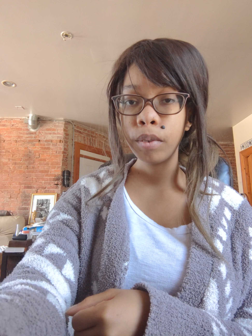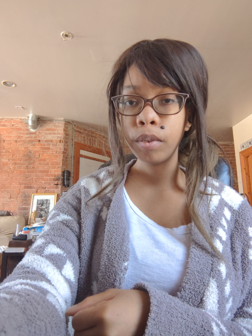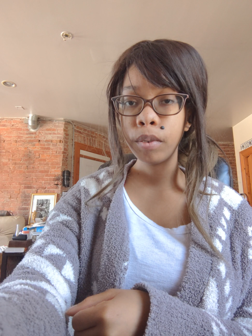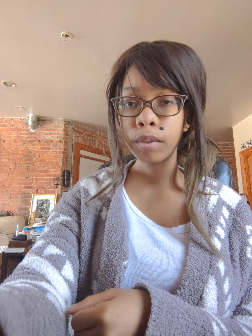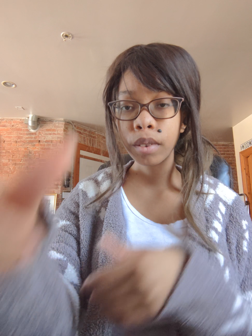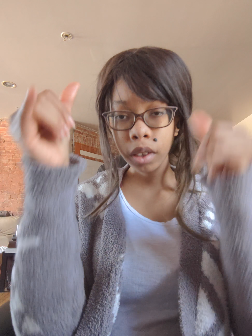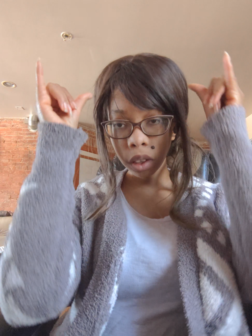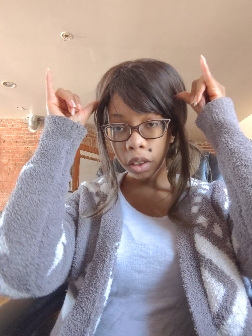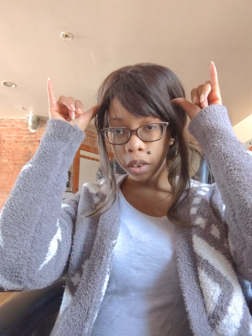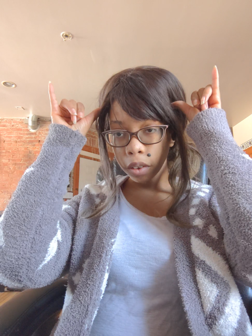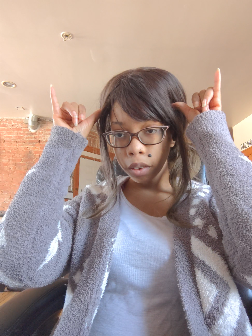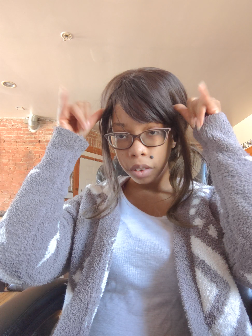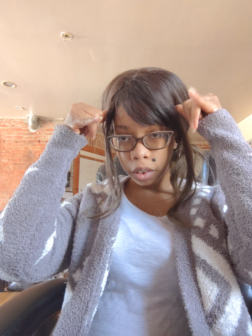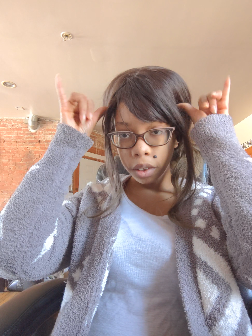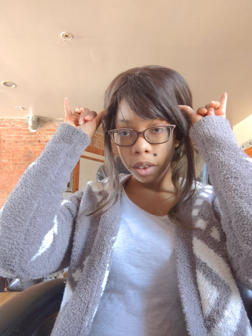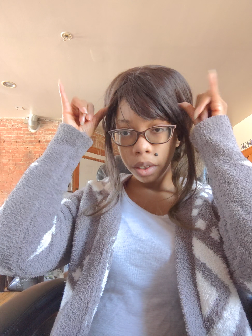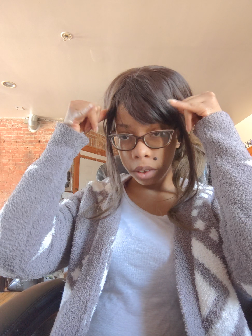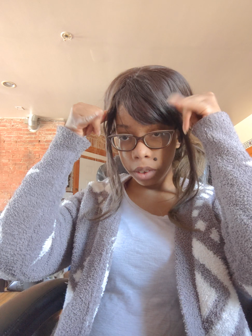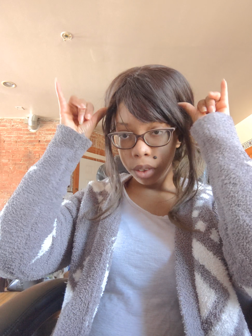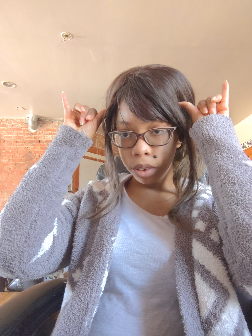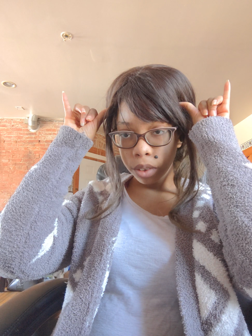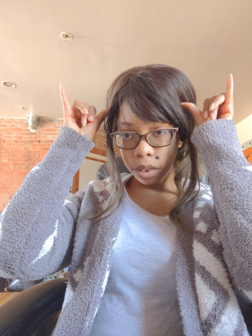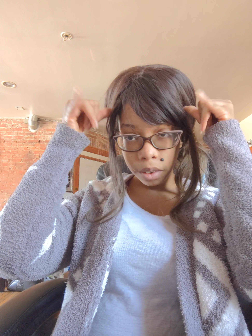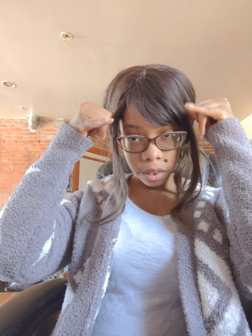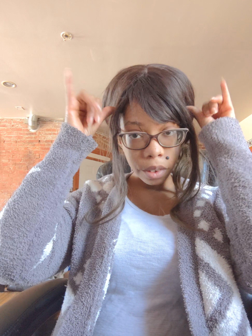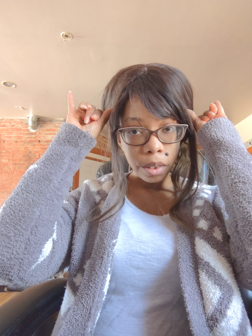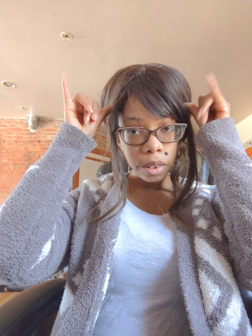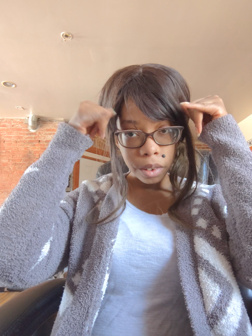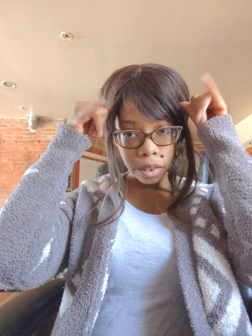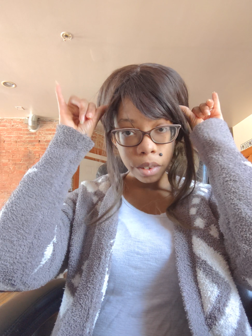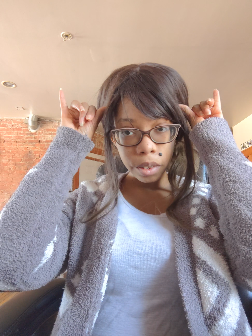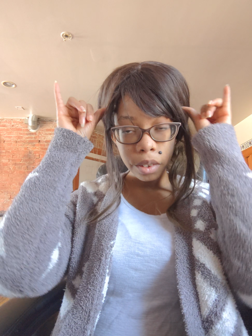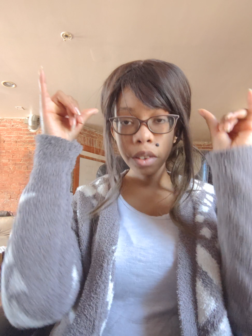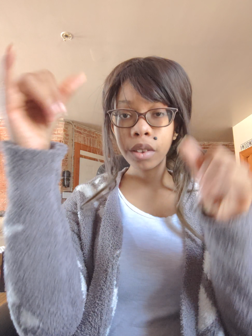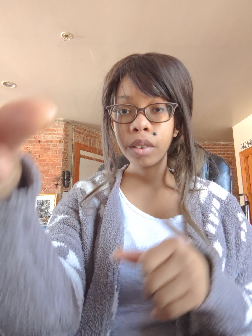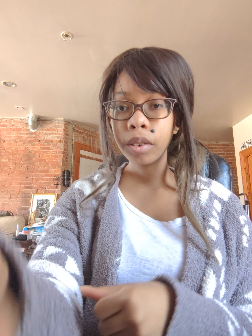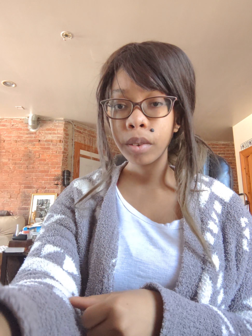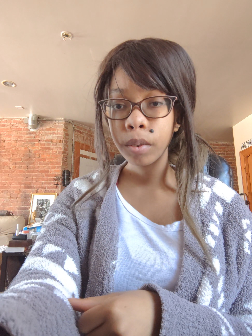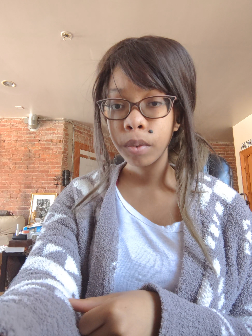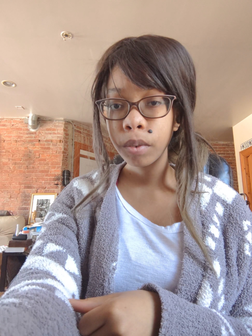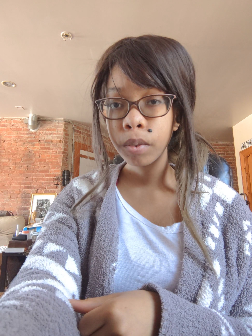cow